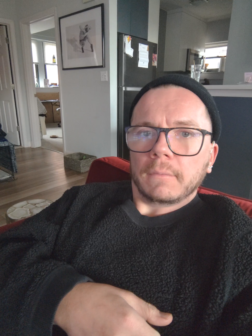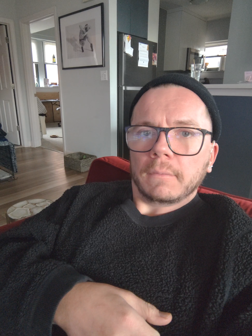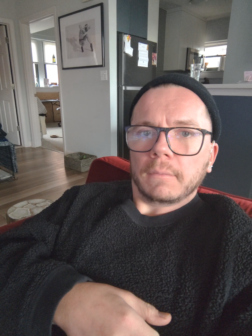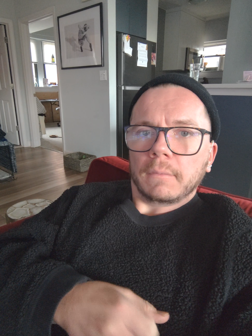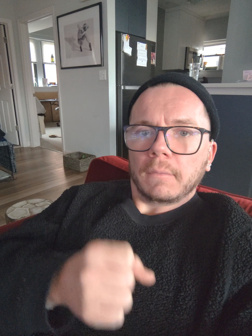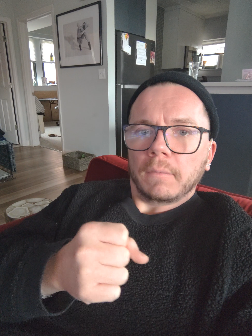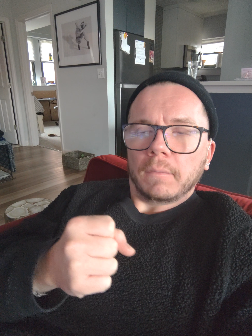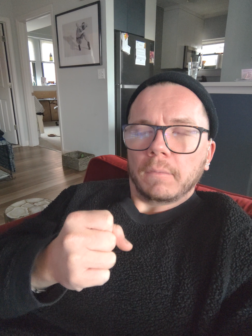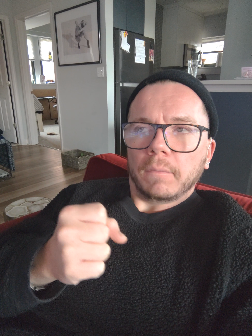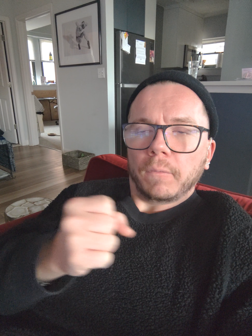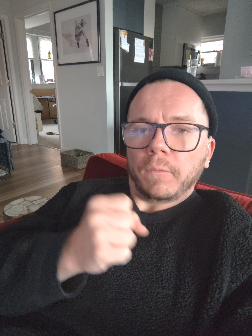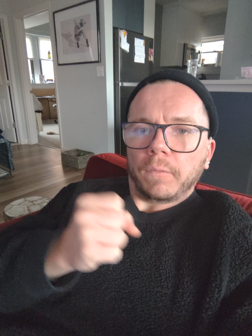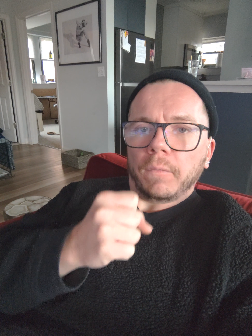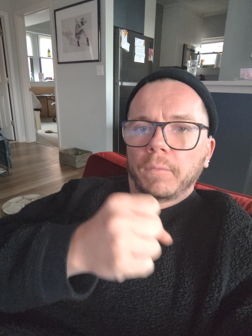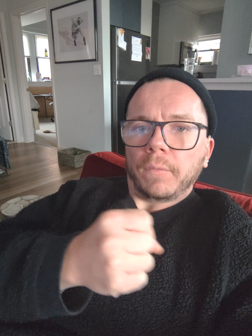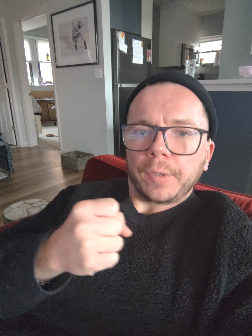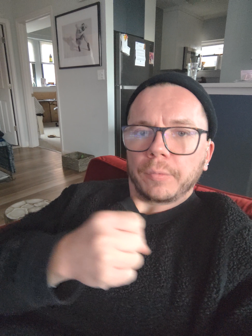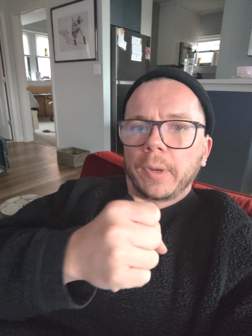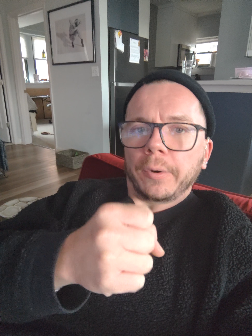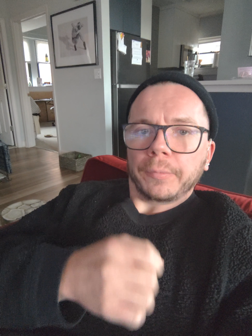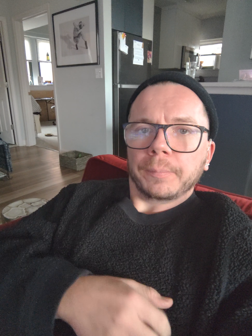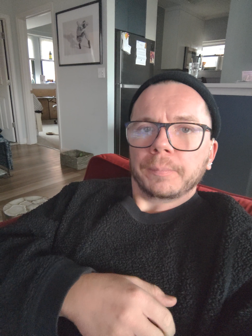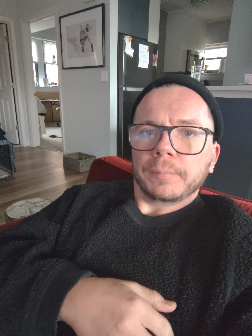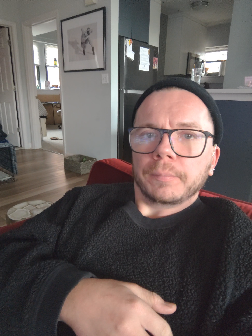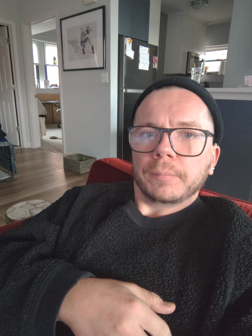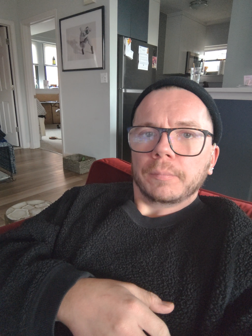refrigerator